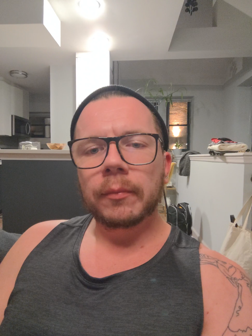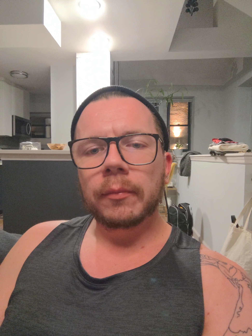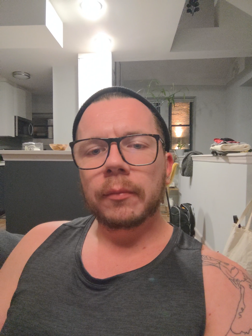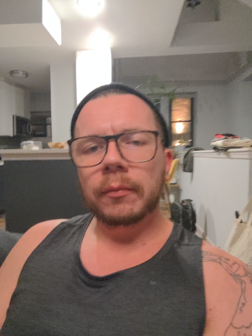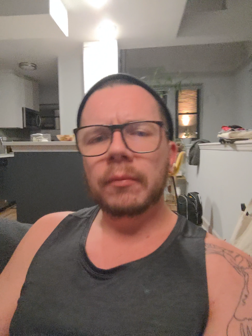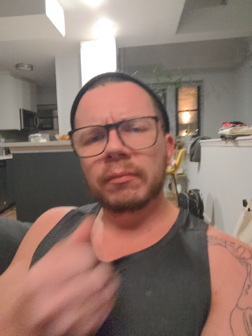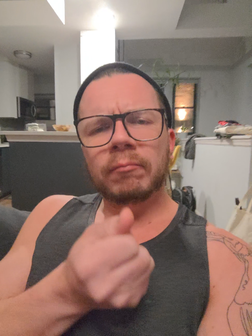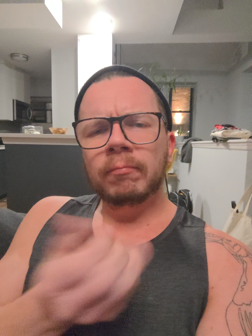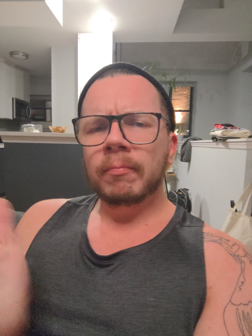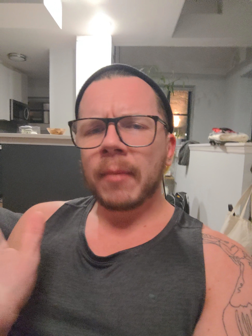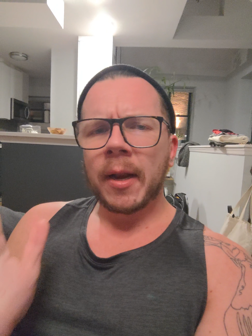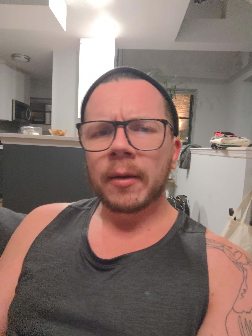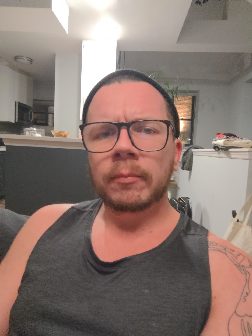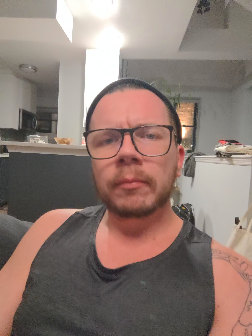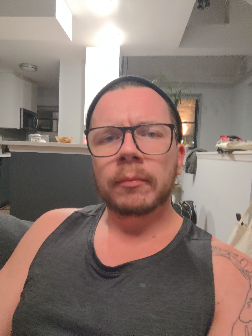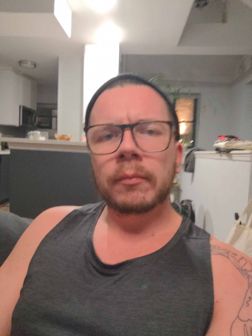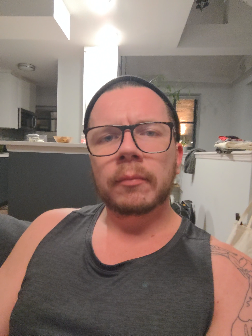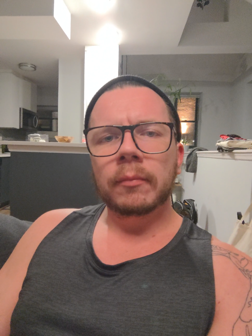any